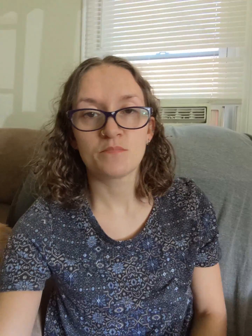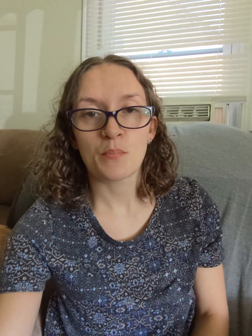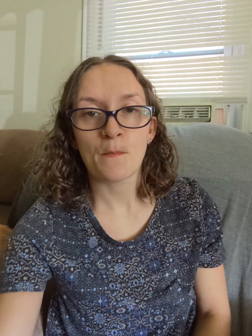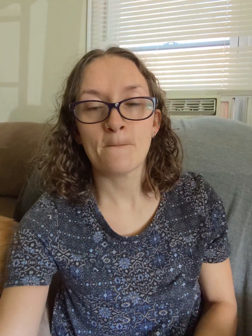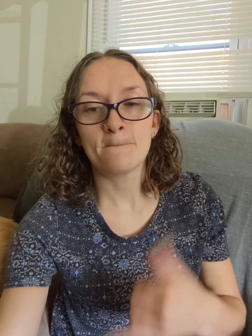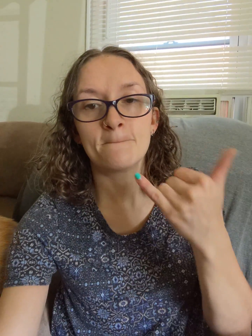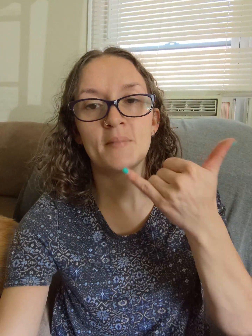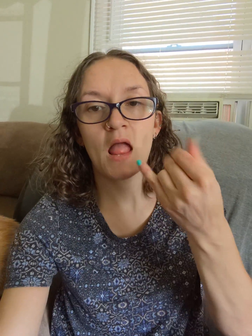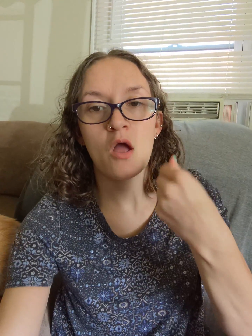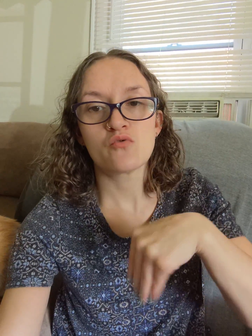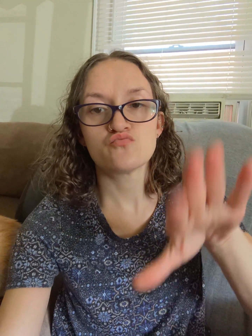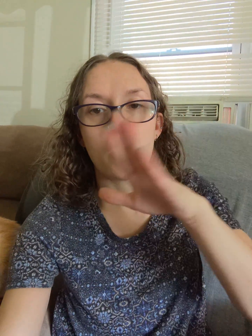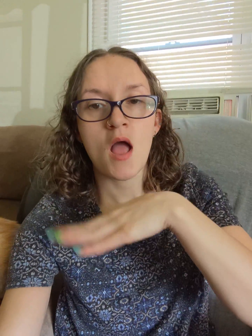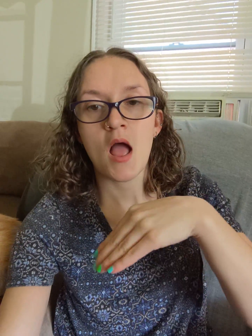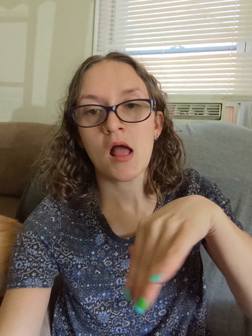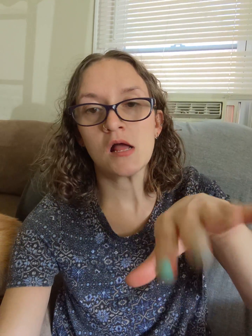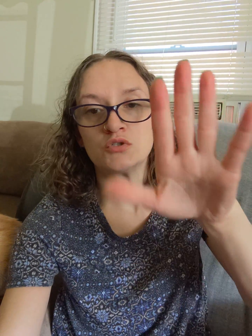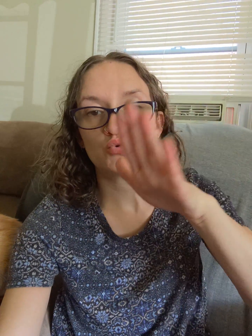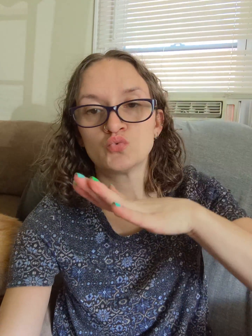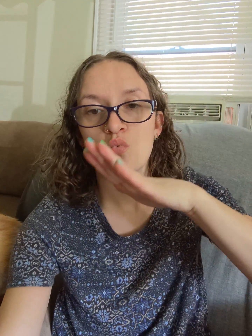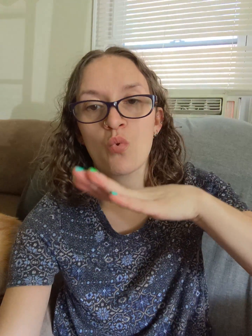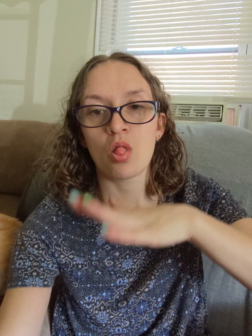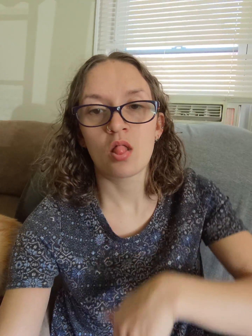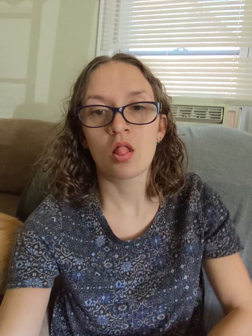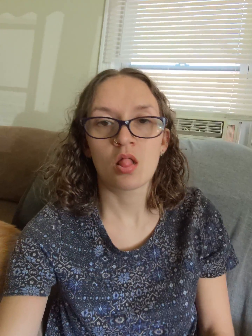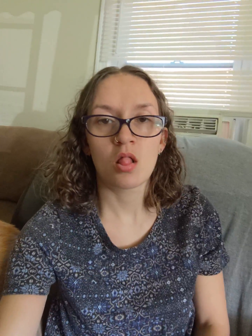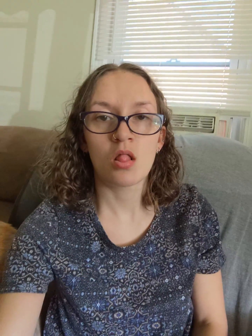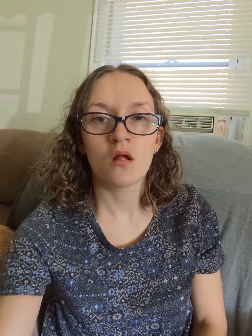playground